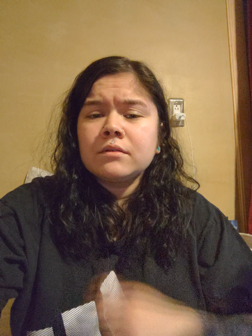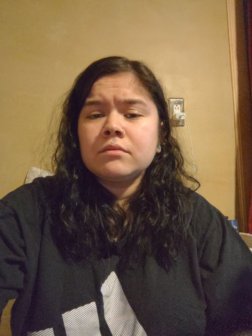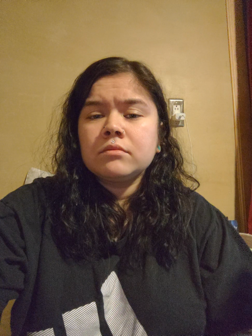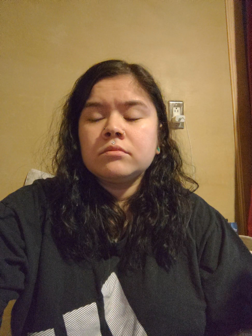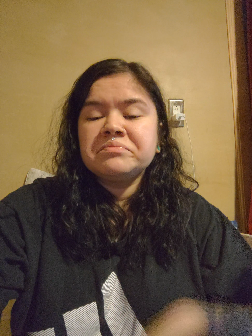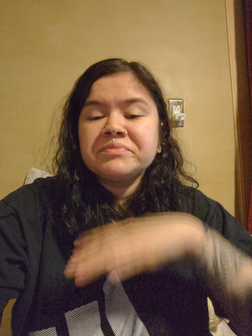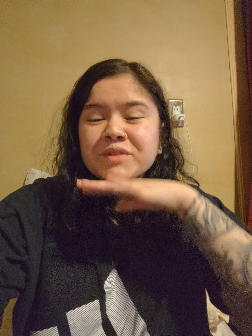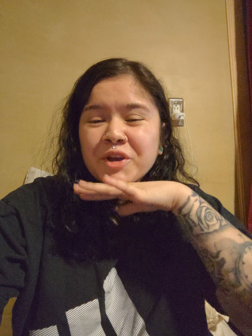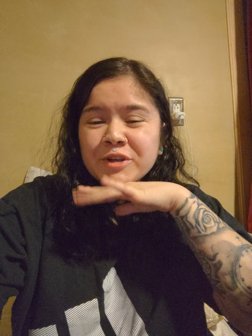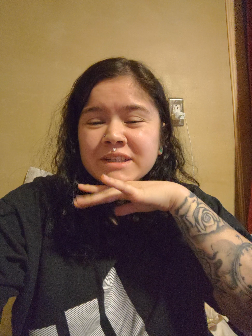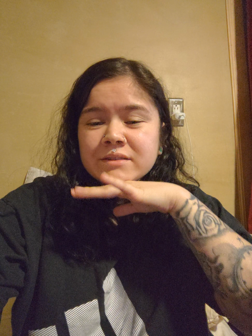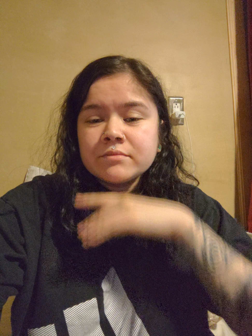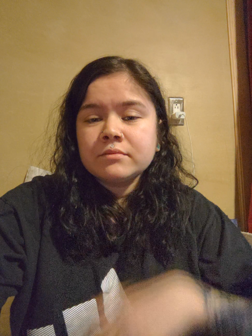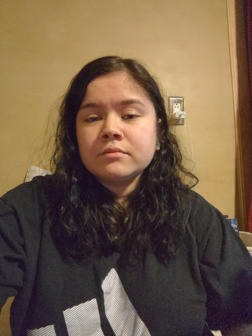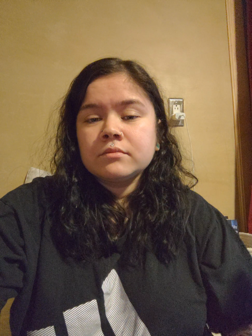dirty